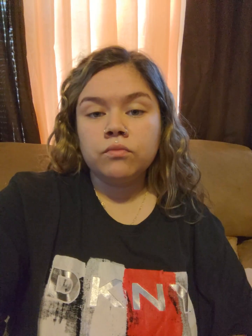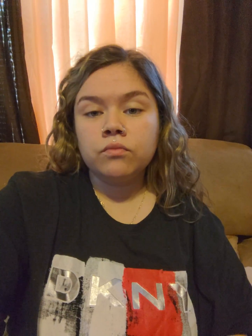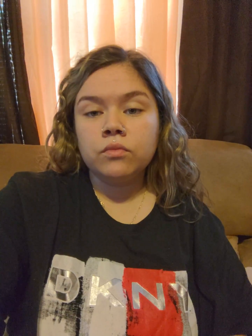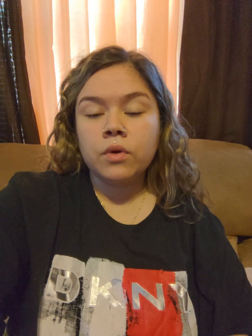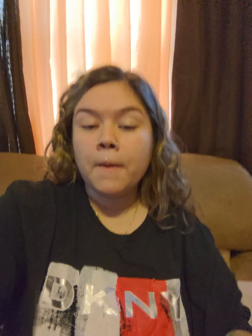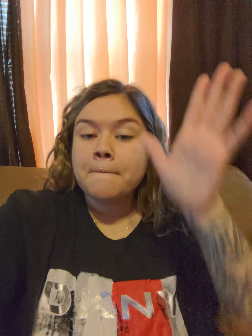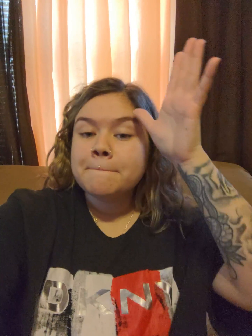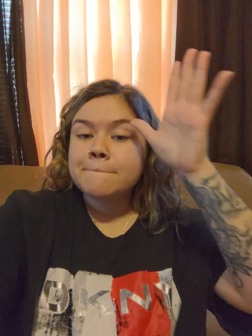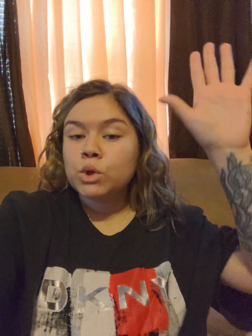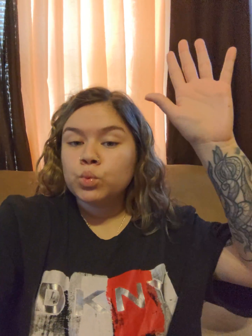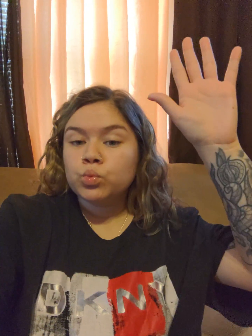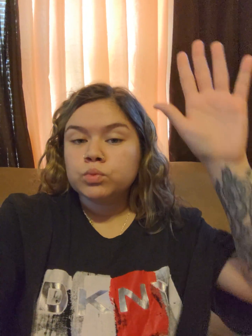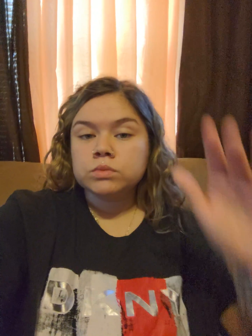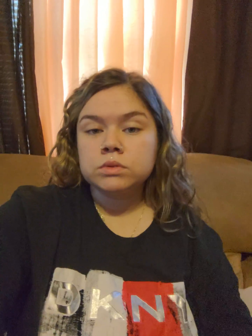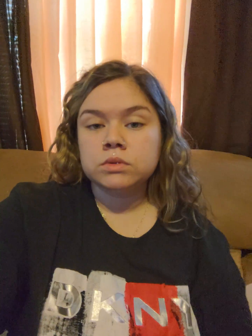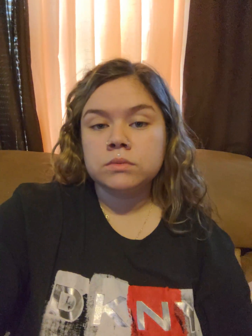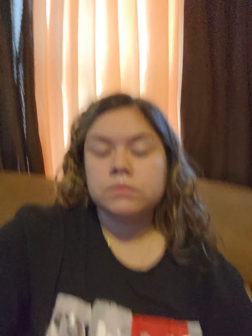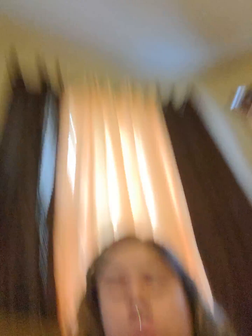moose